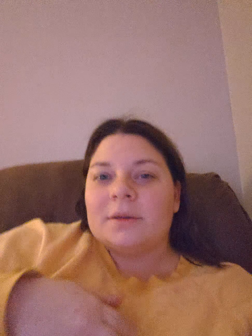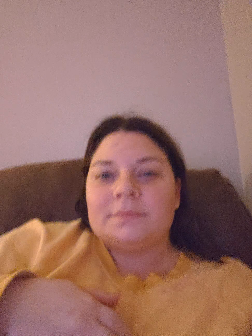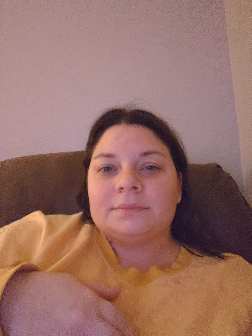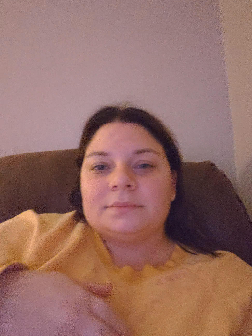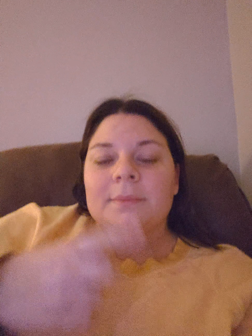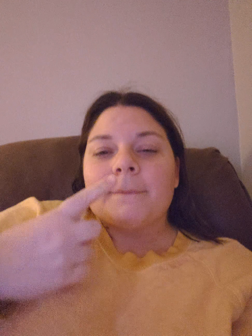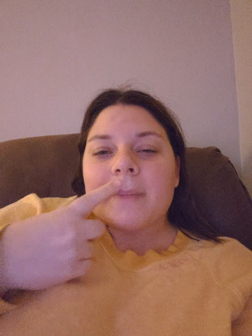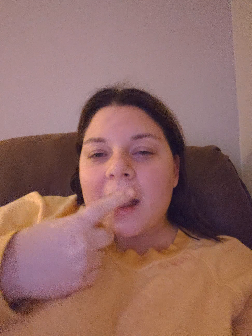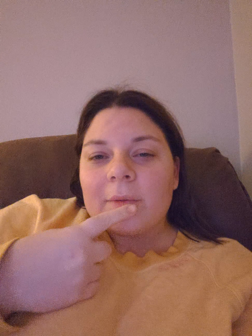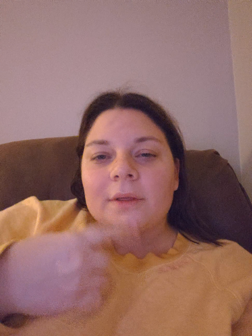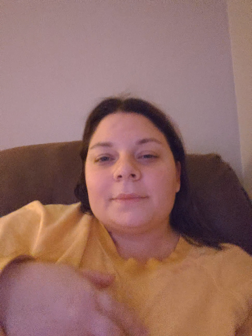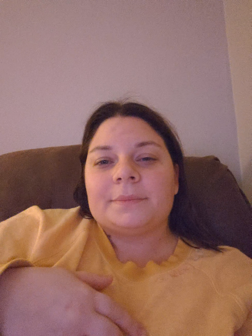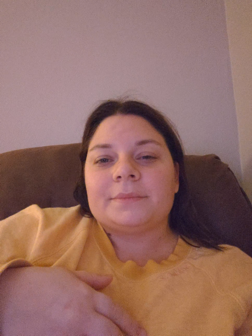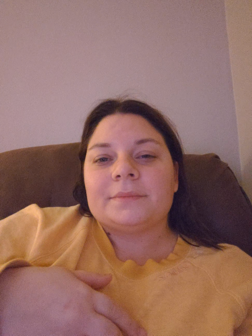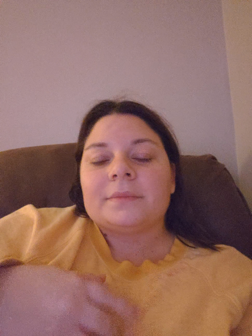mouth